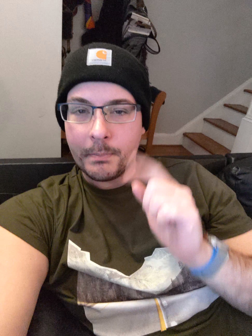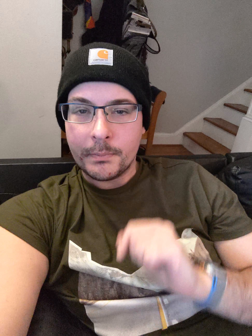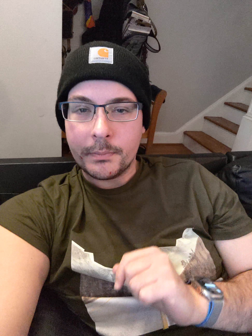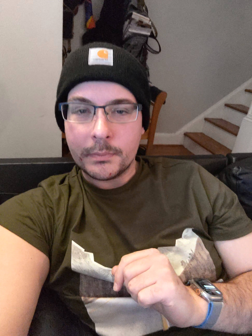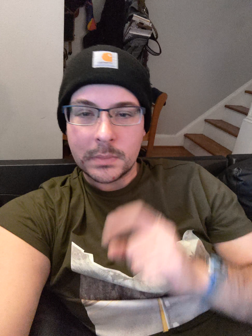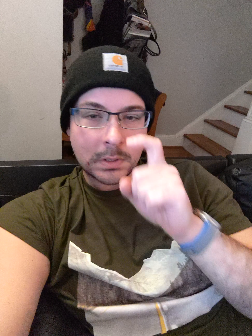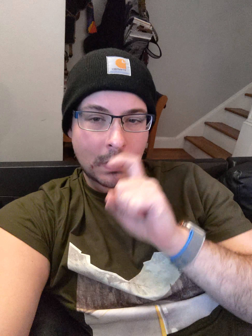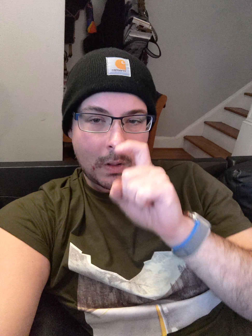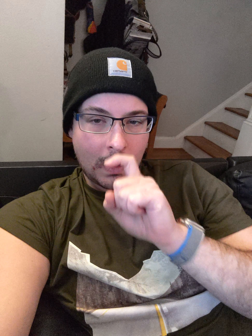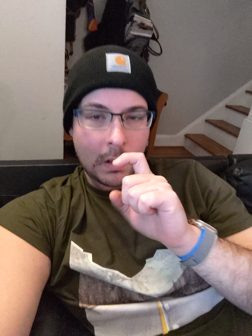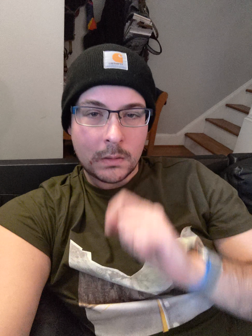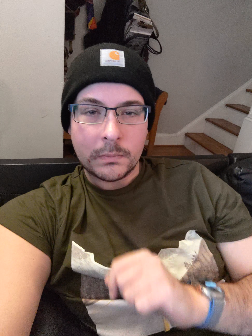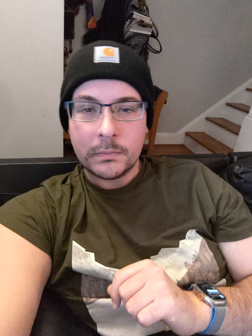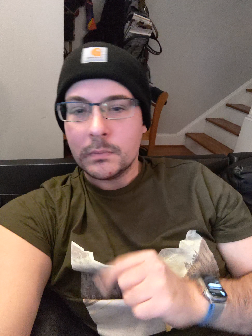doll